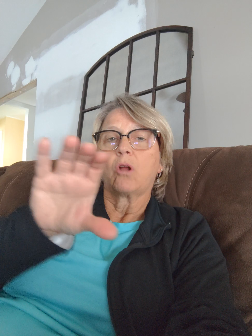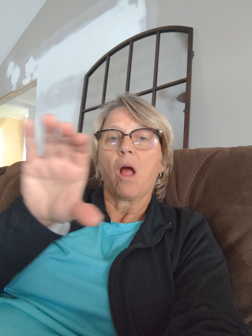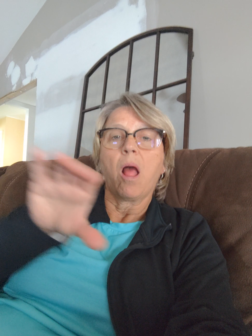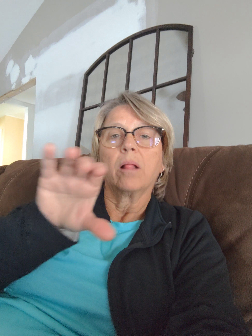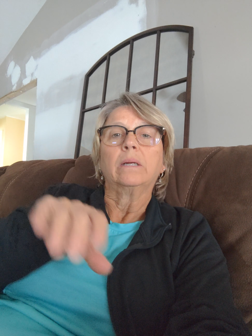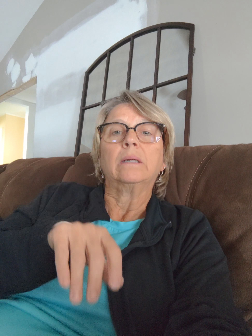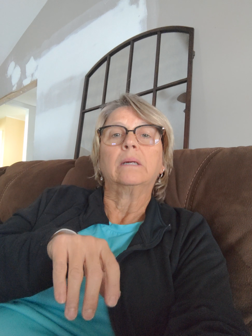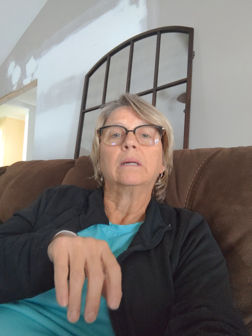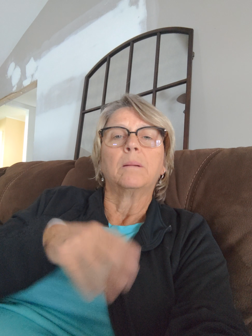chocolate